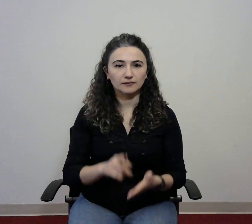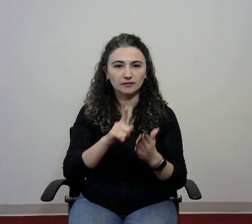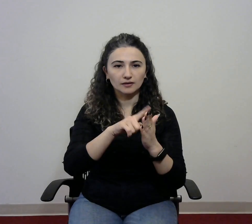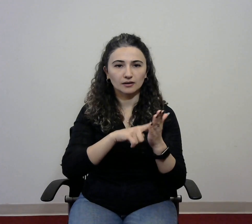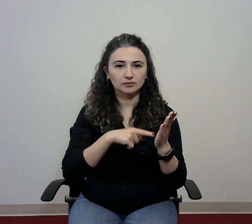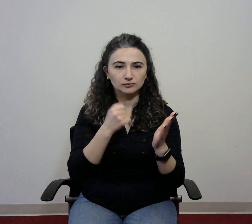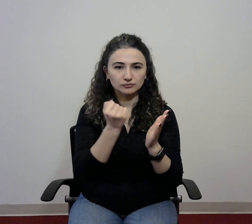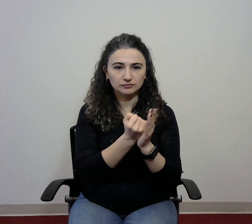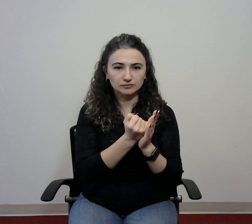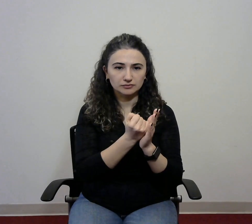notarial